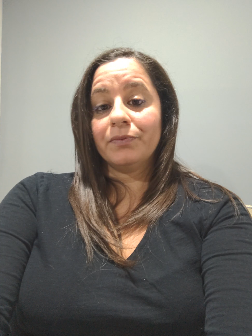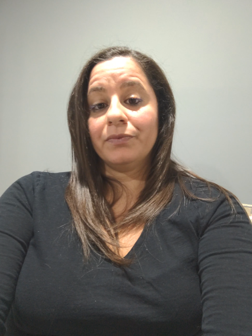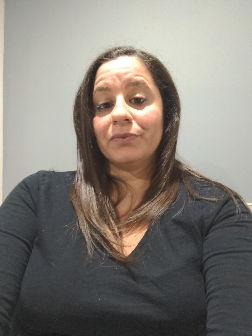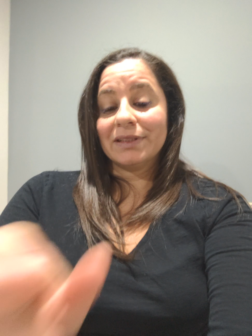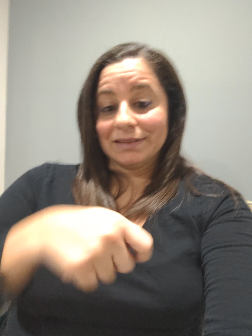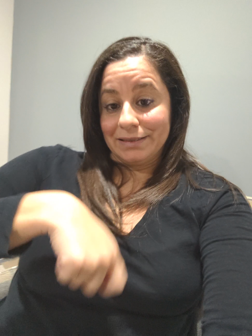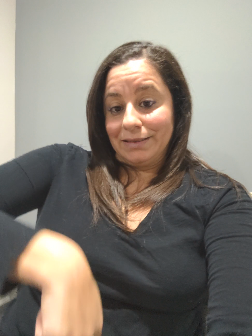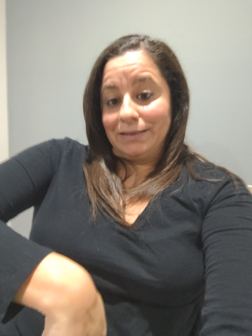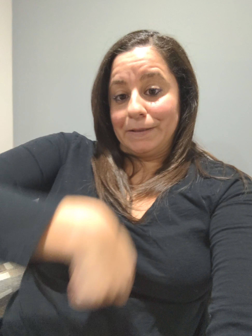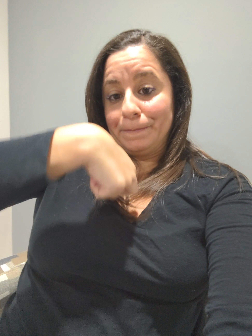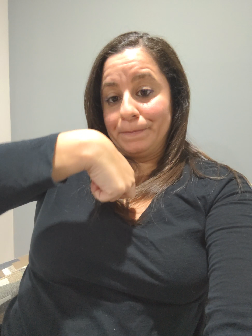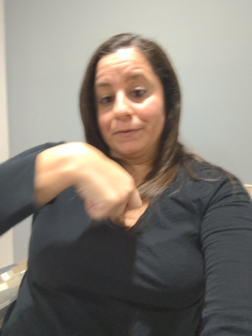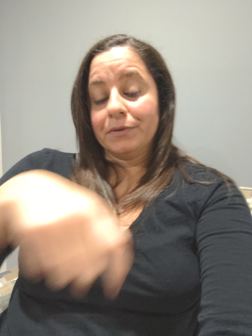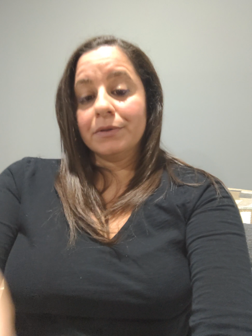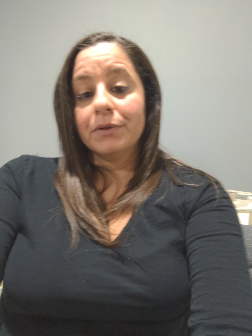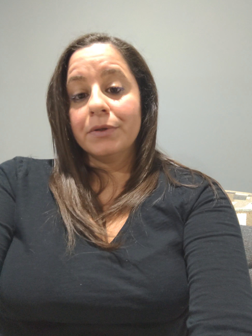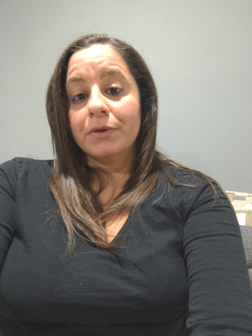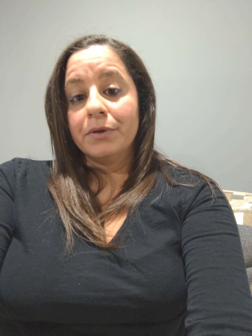zipper